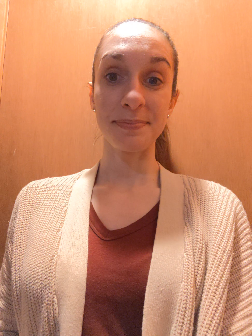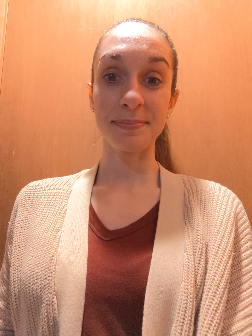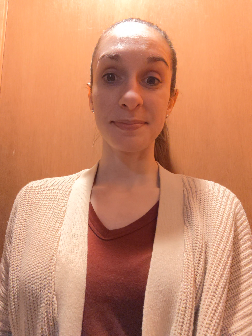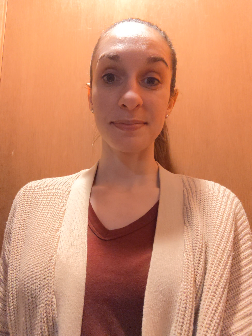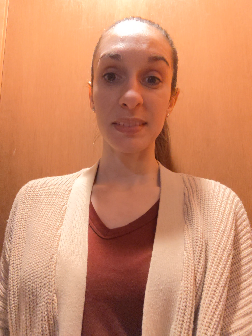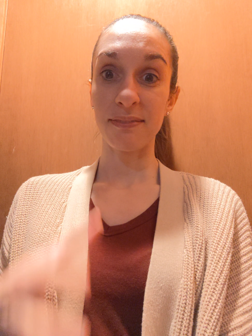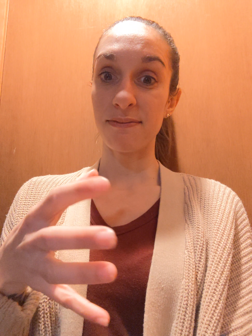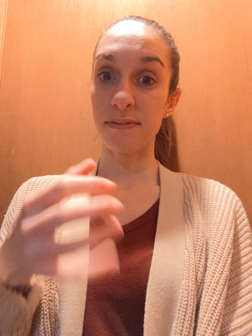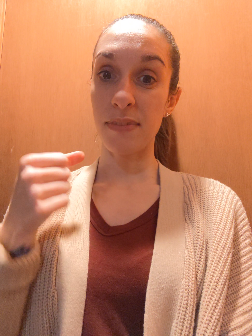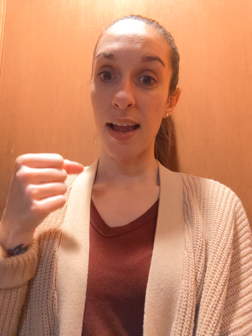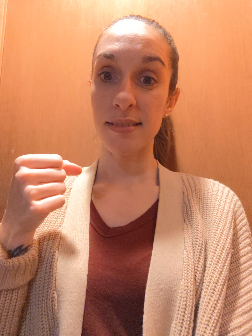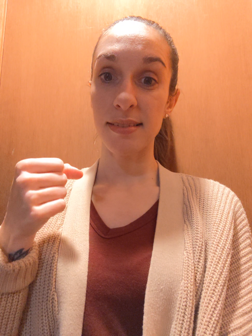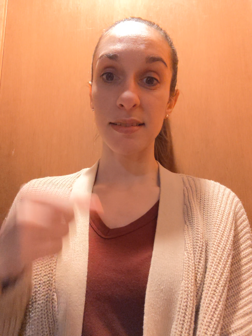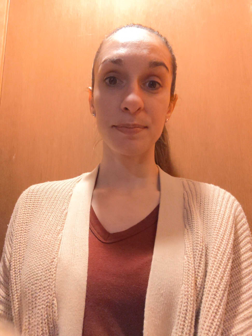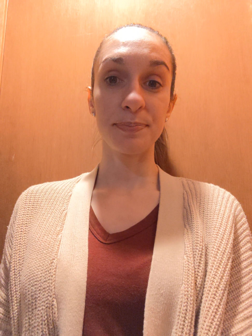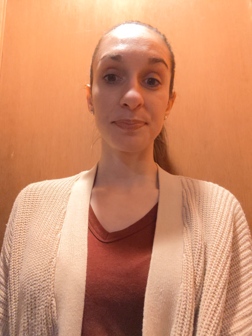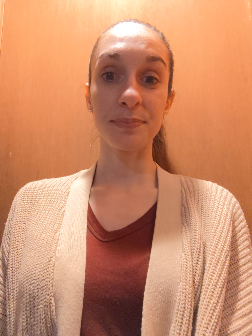fast